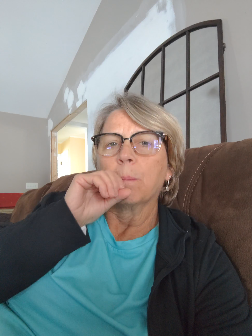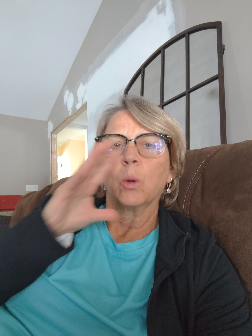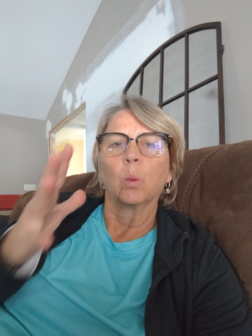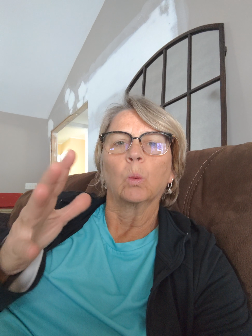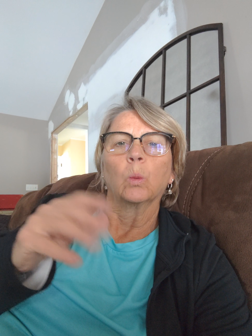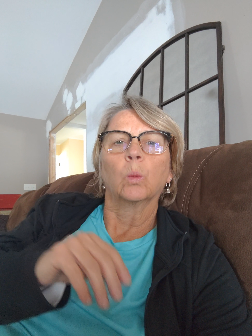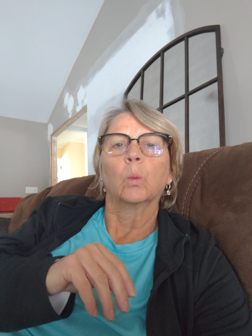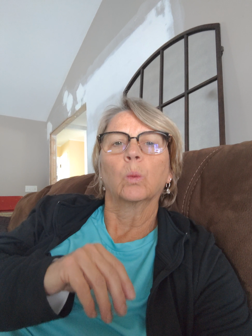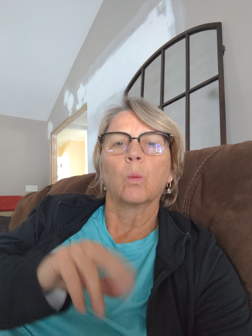balloon